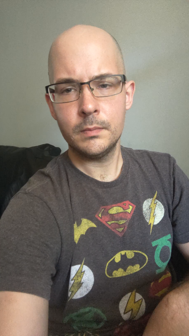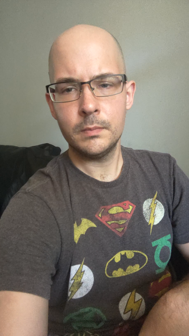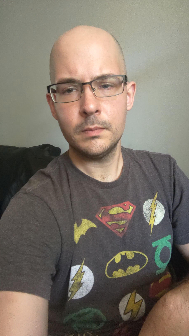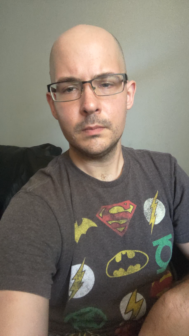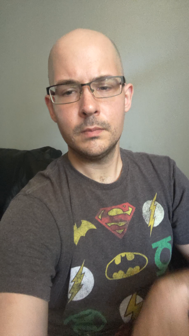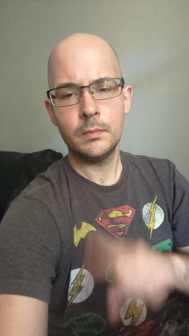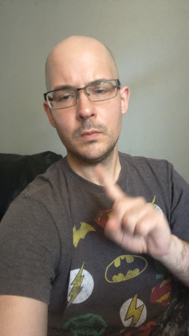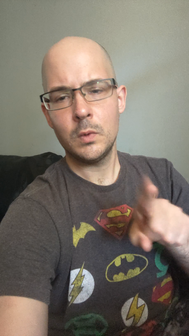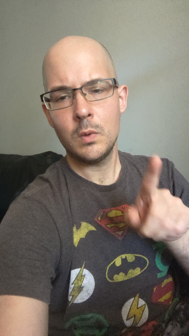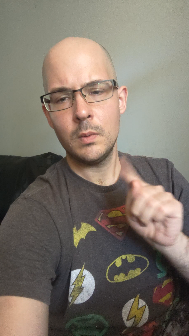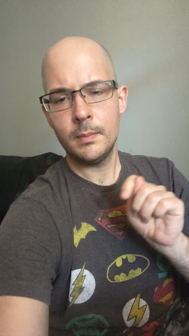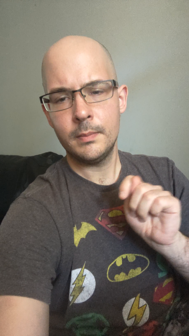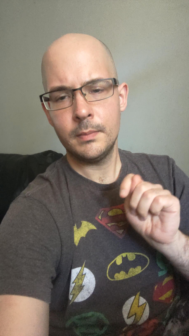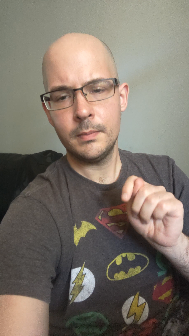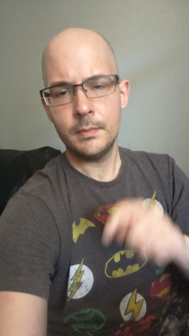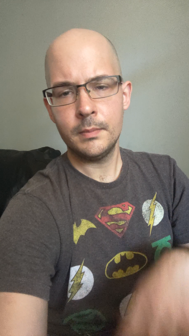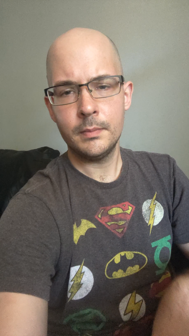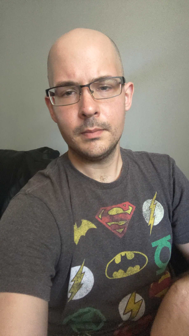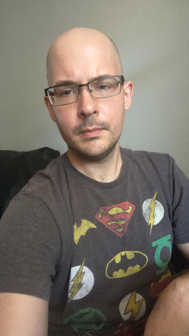go potty